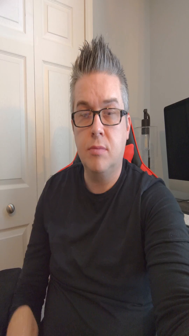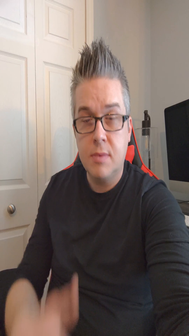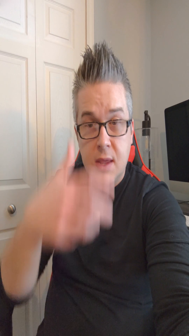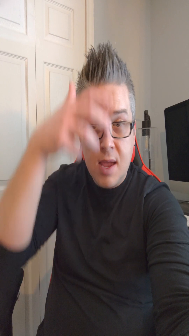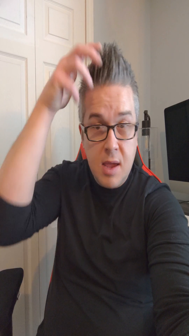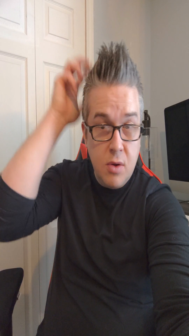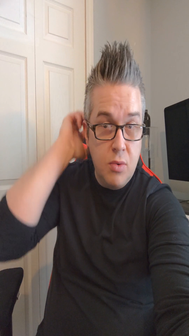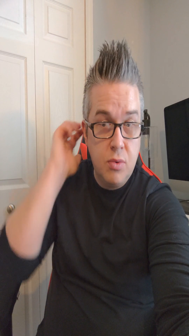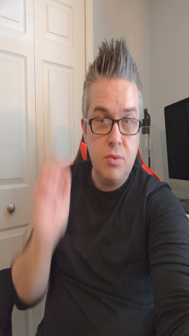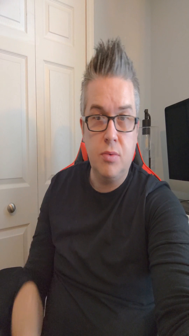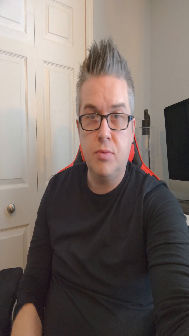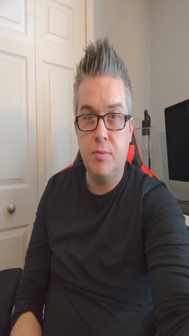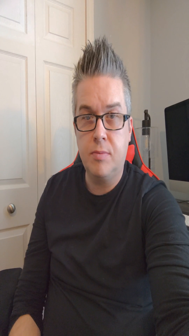lion